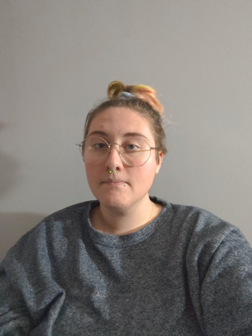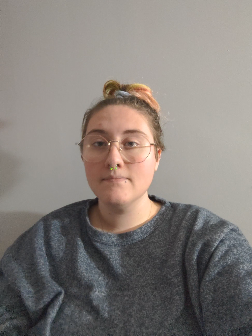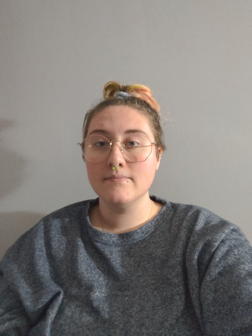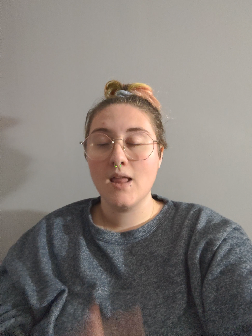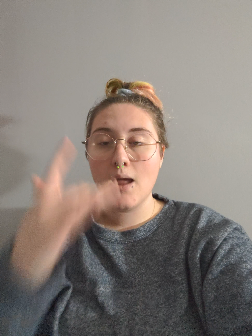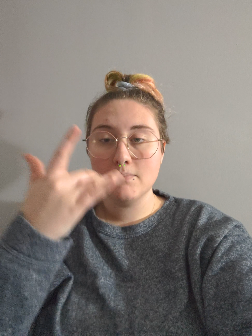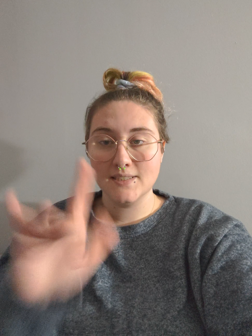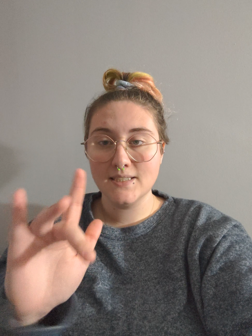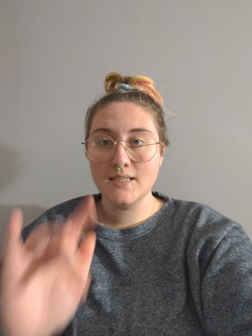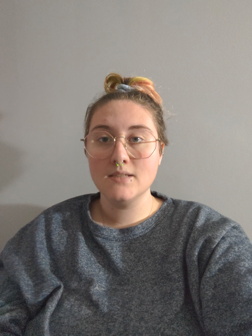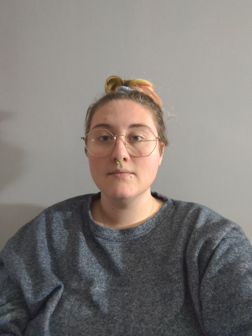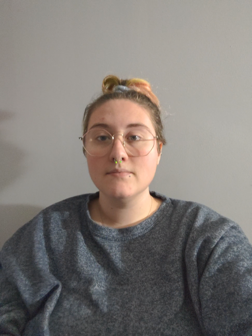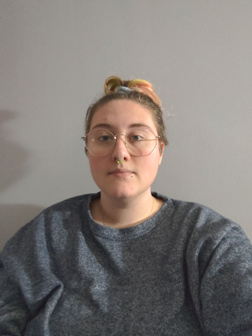empty